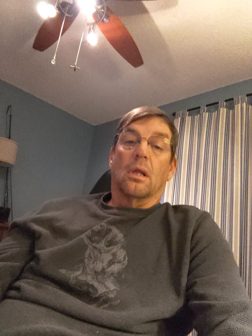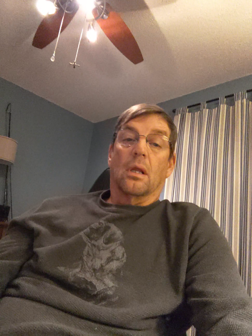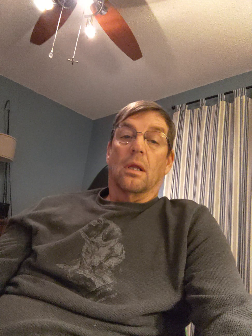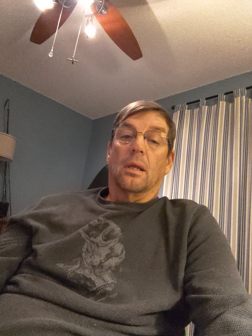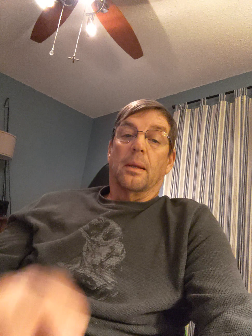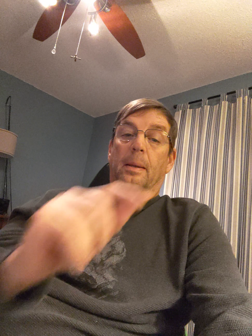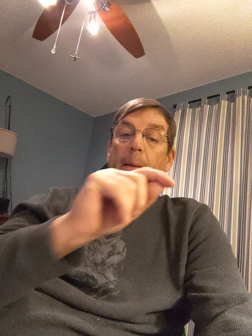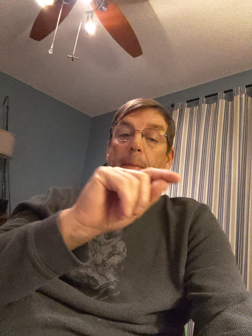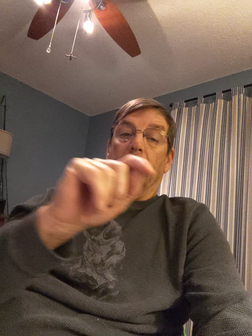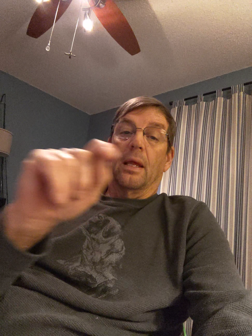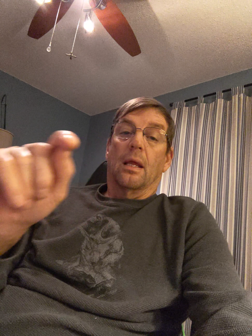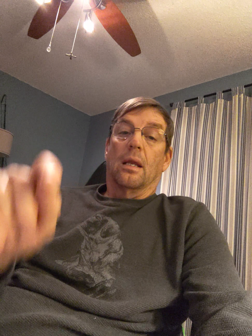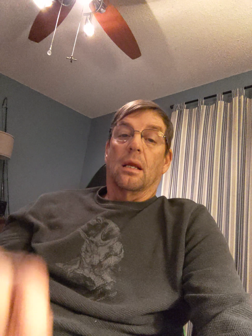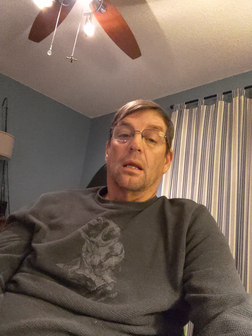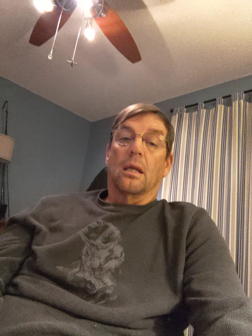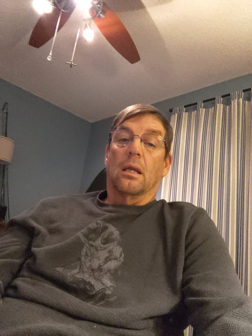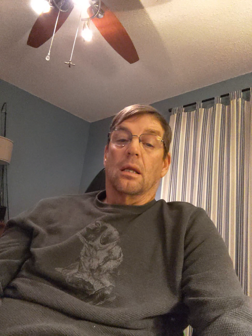pen